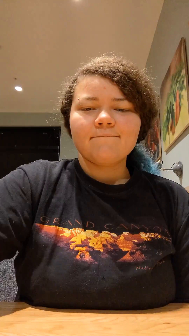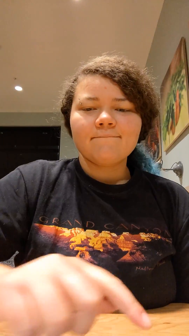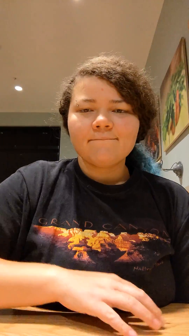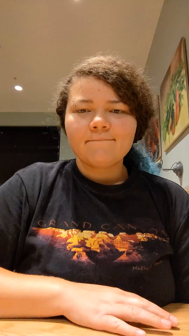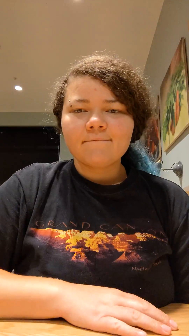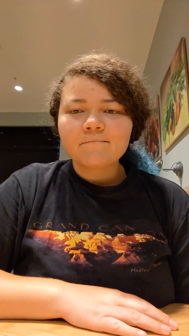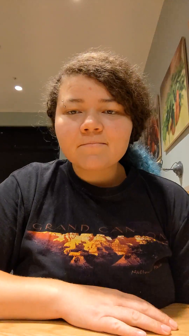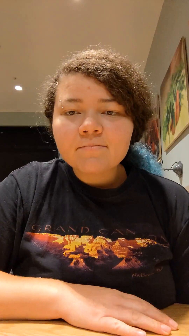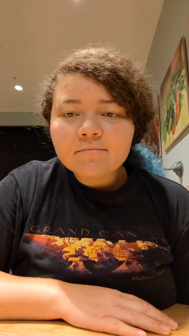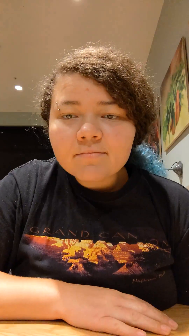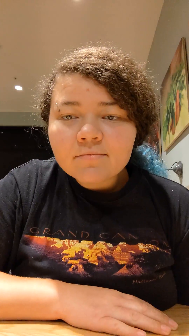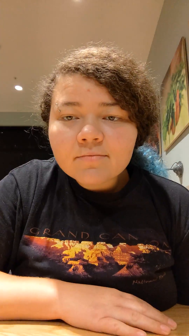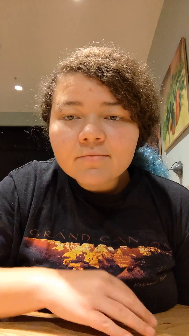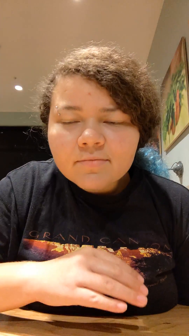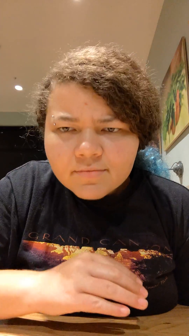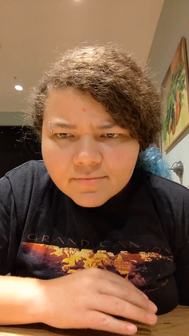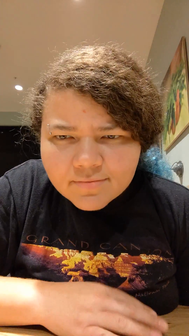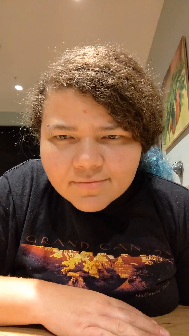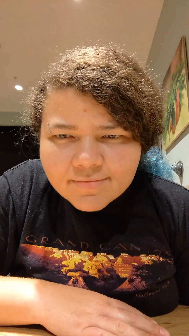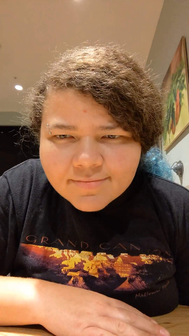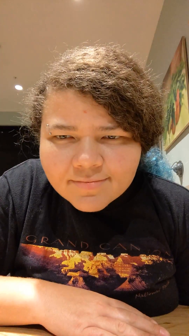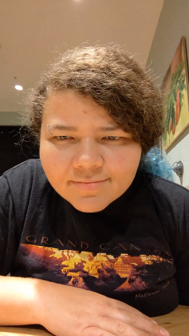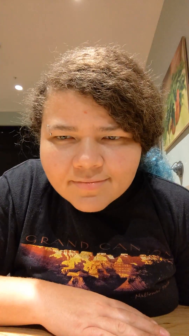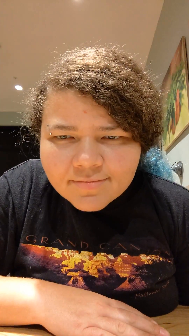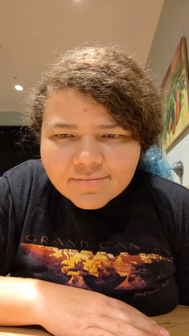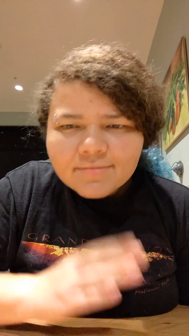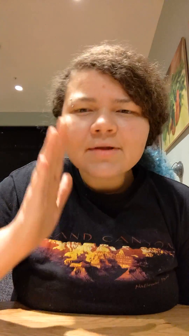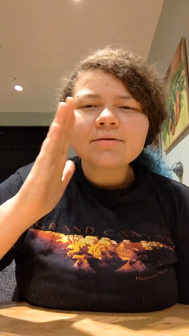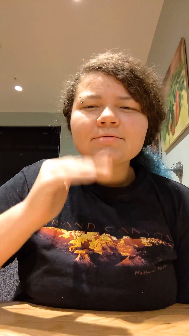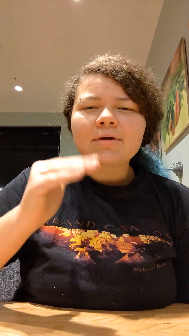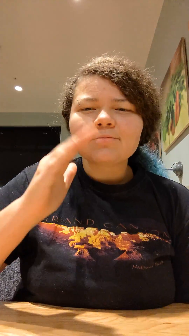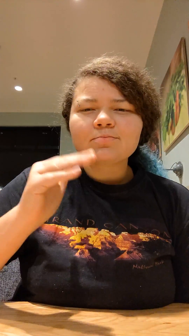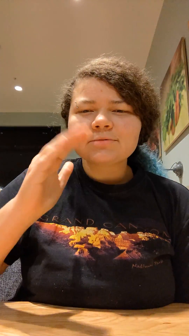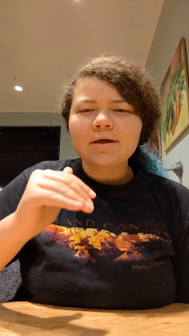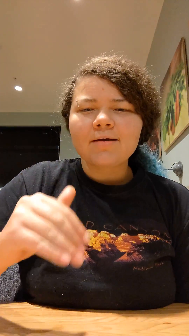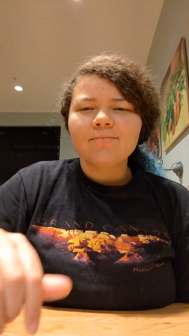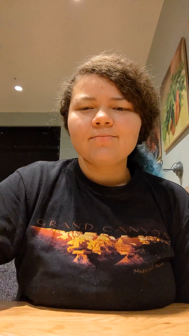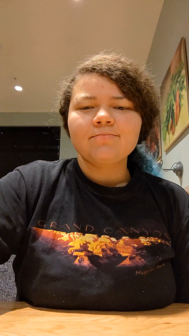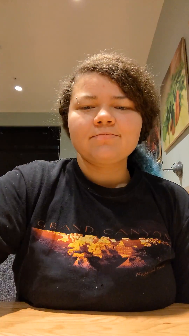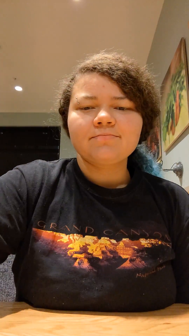downtown